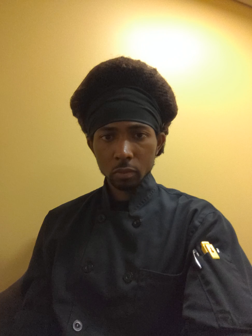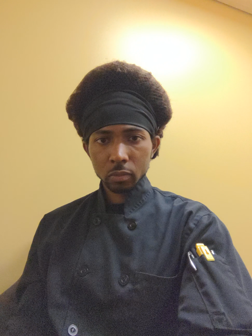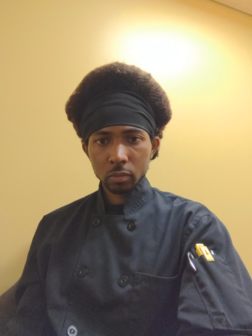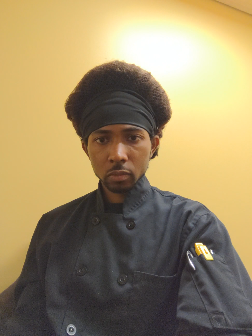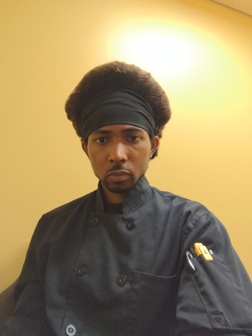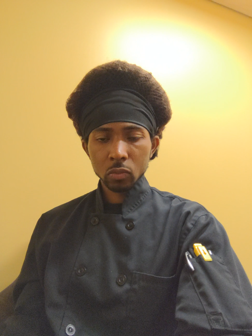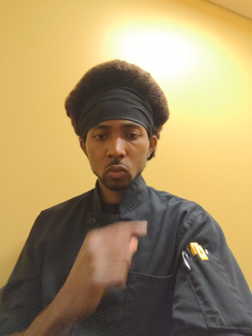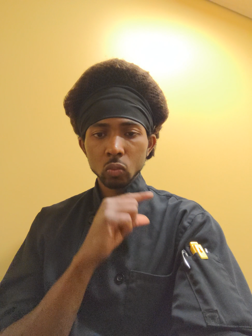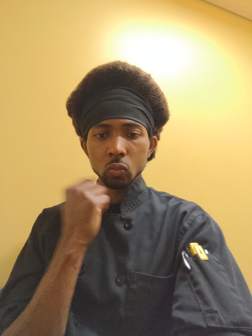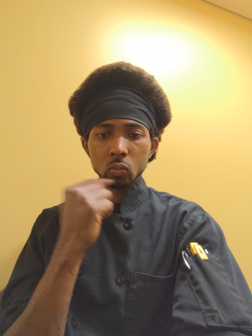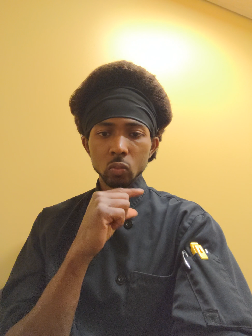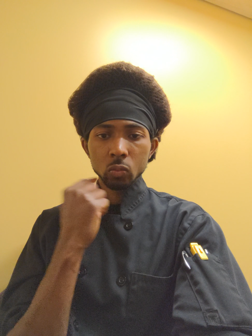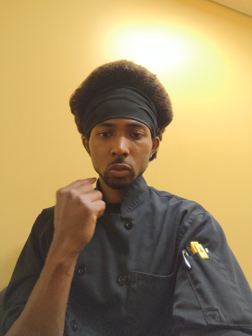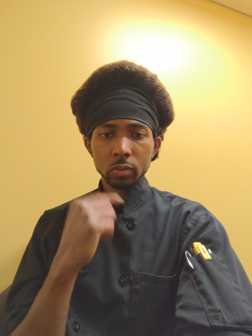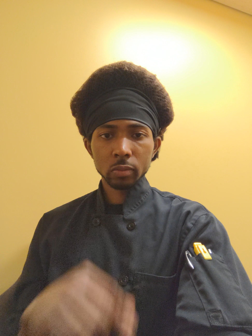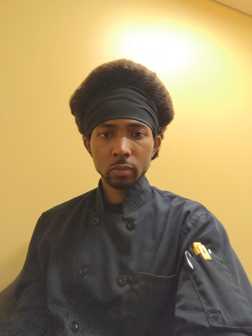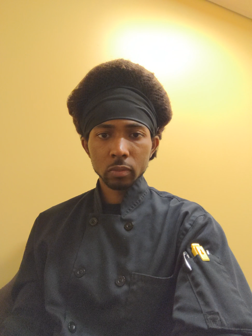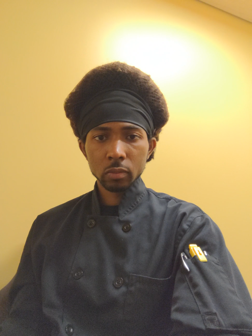glue